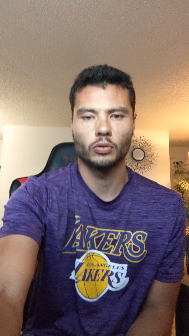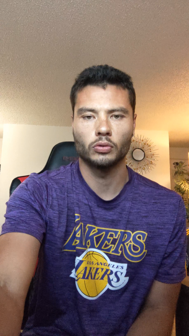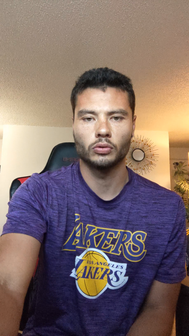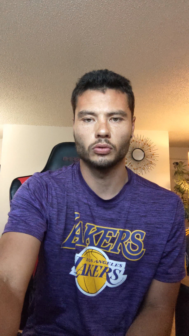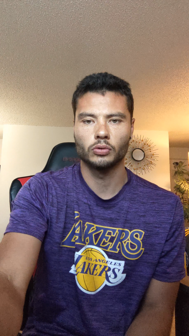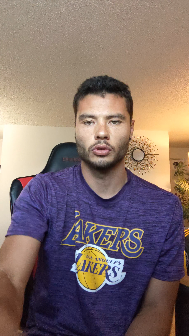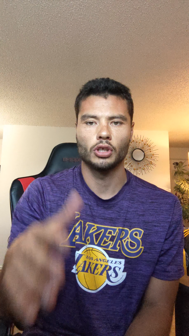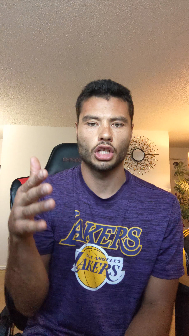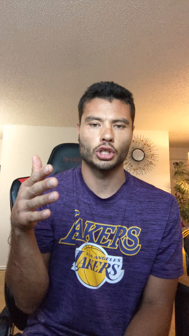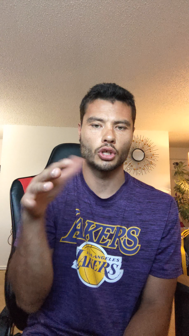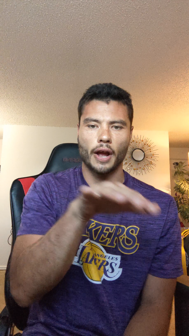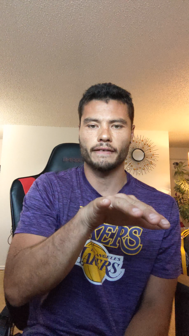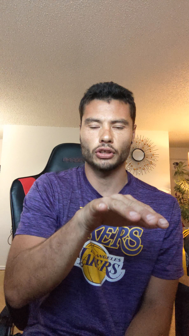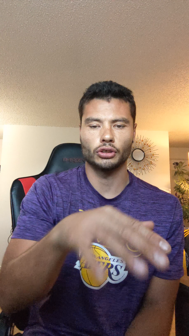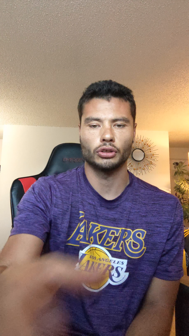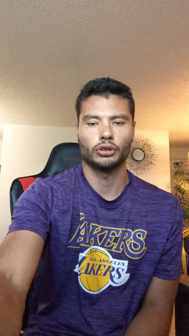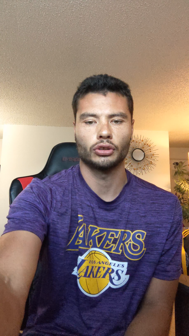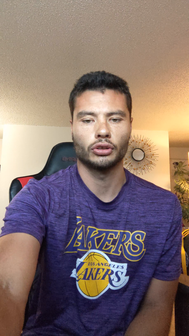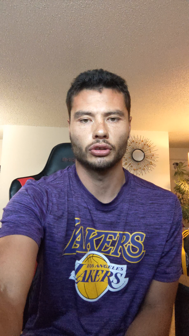cover